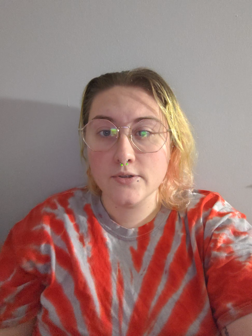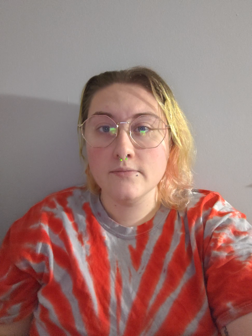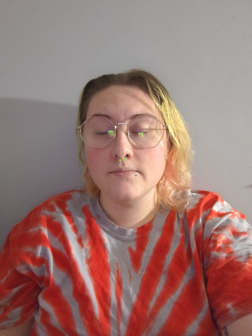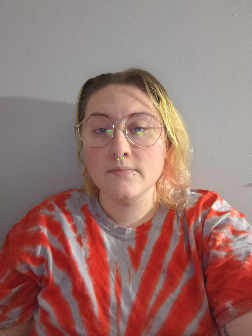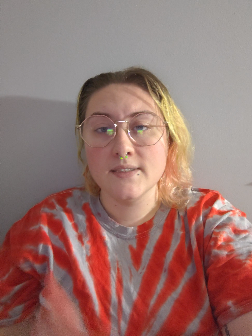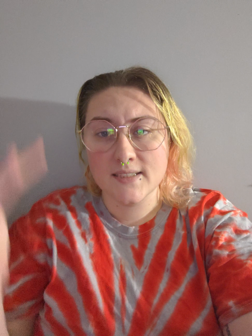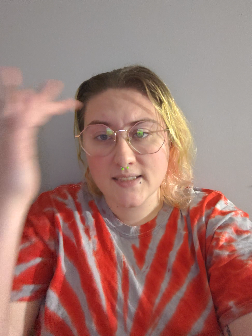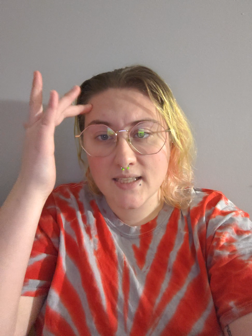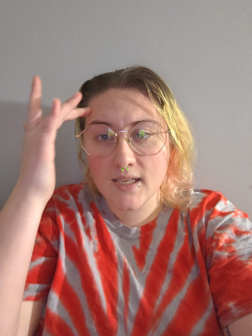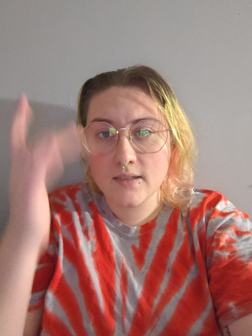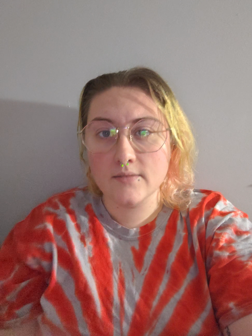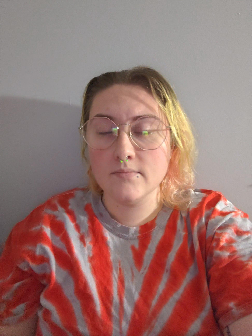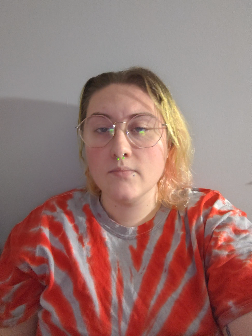sick